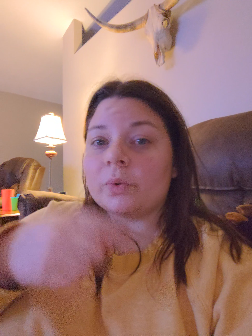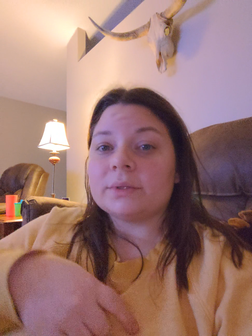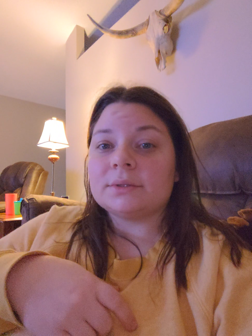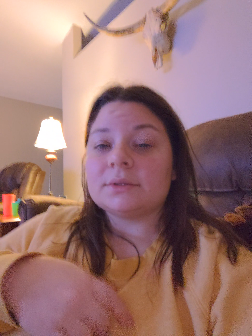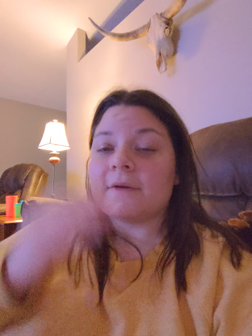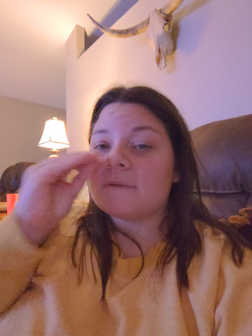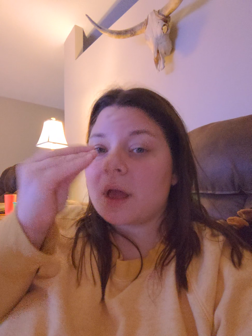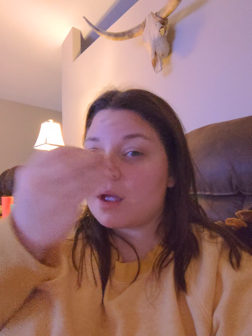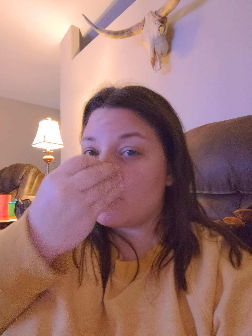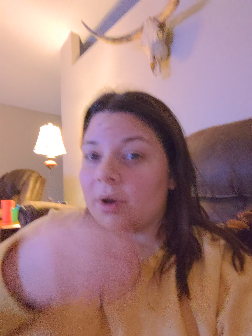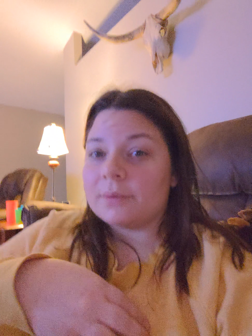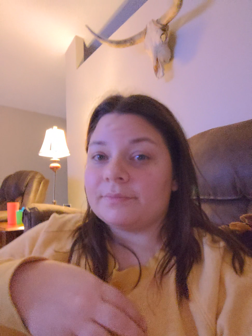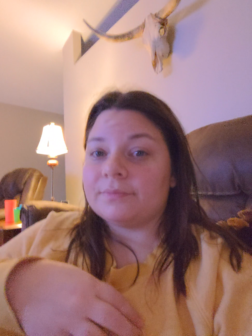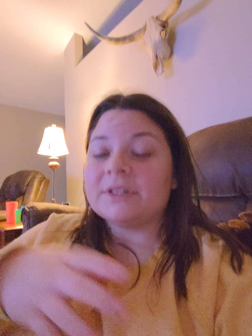flower